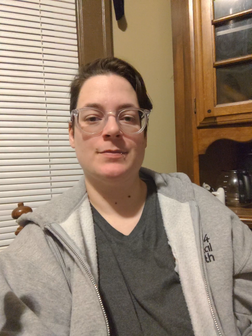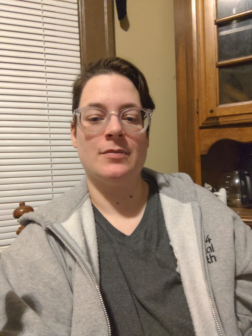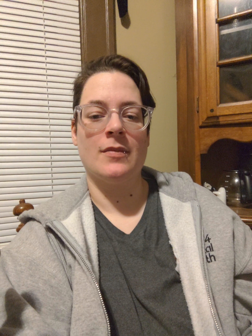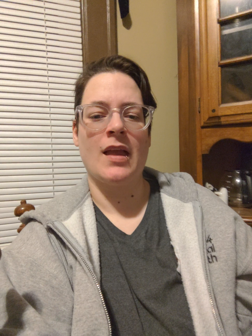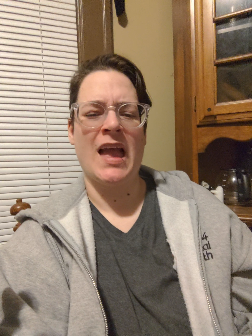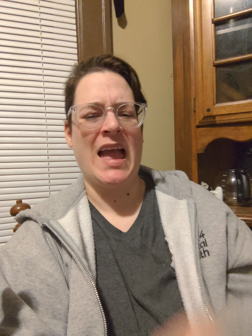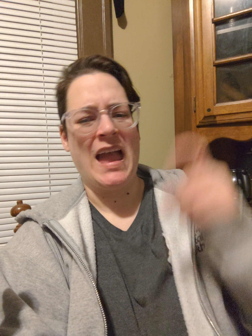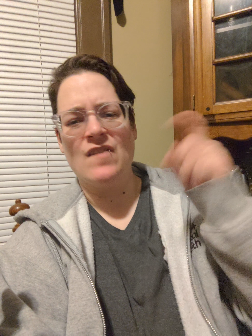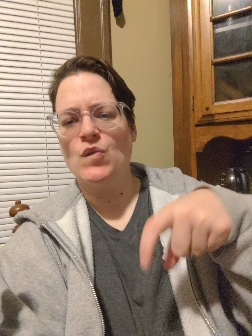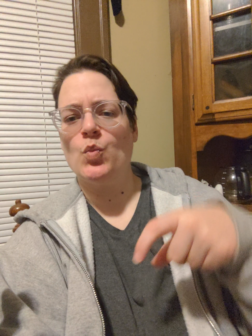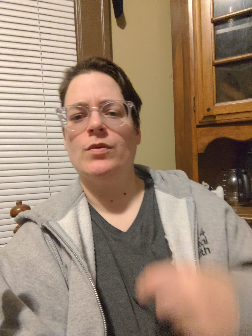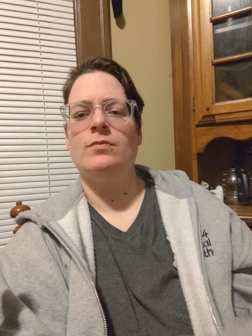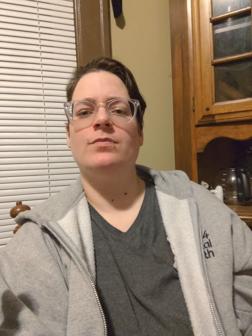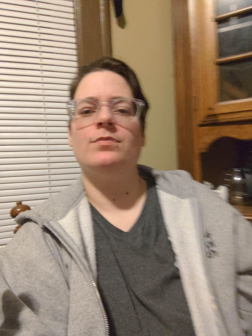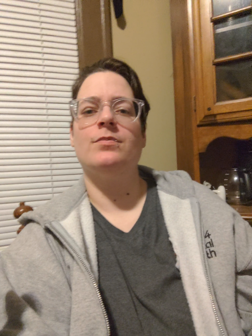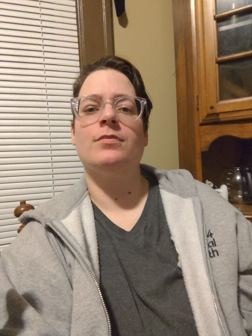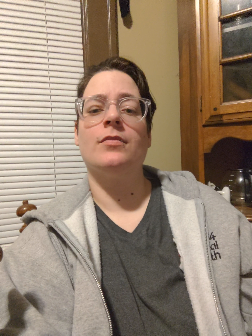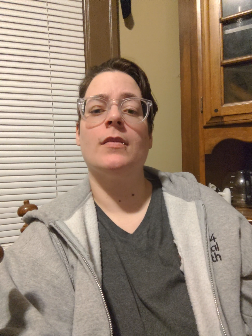have to